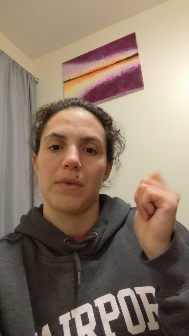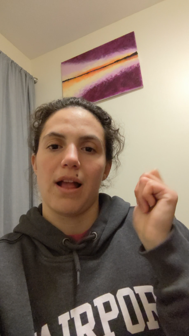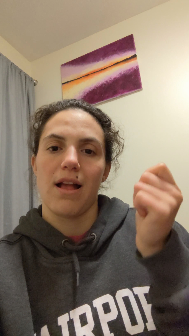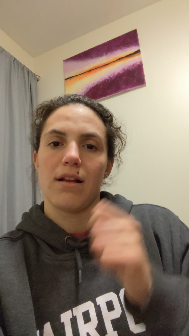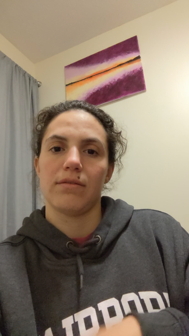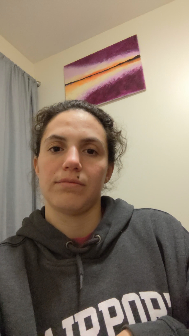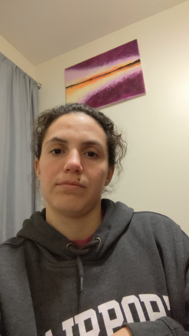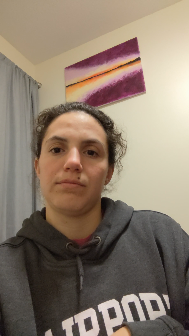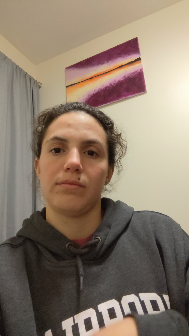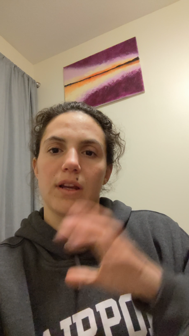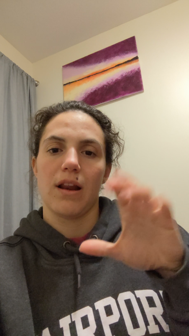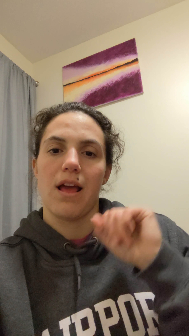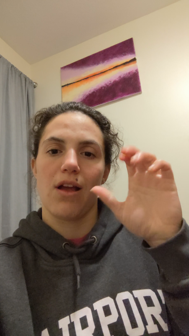ladder